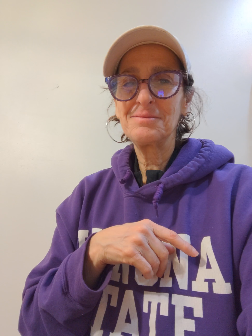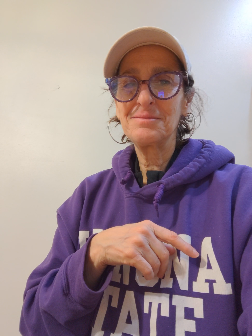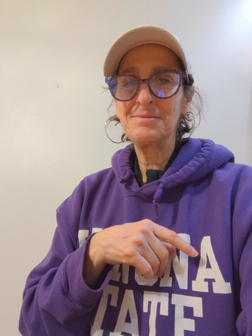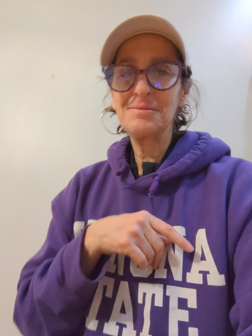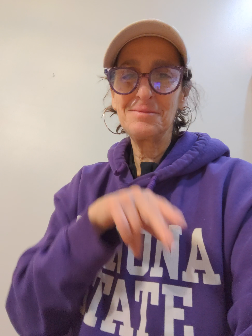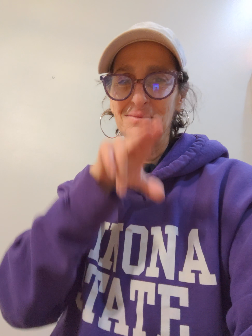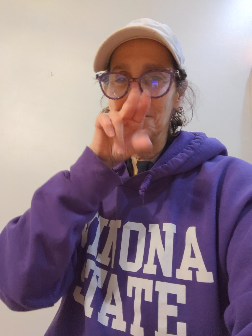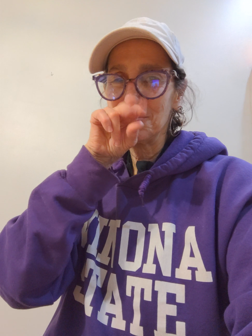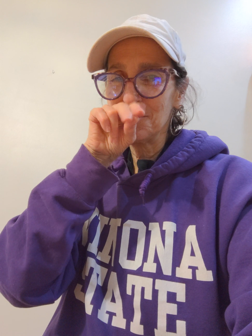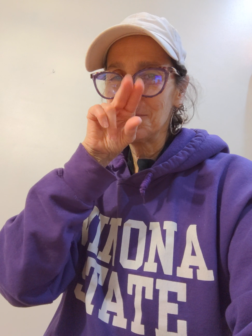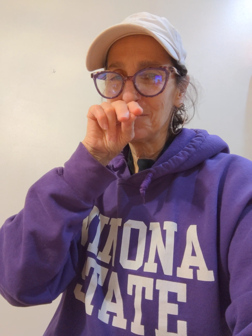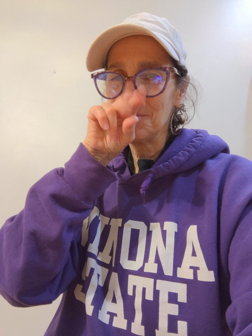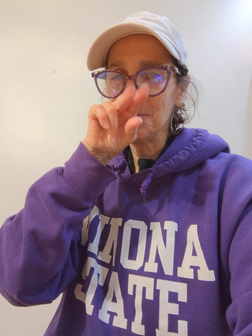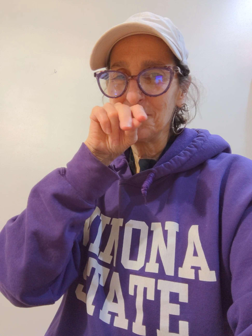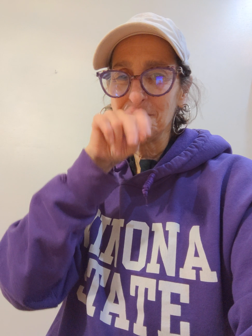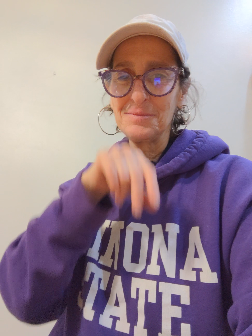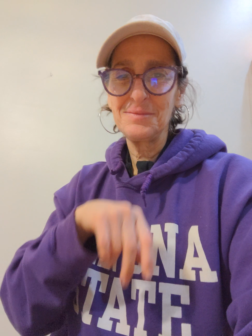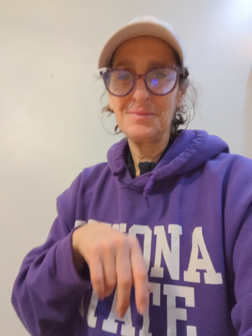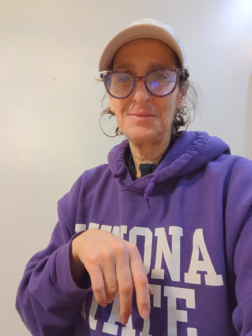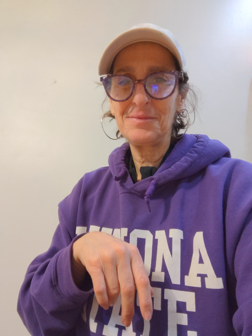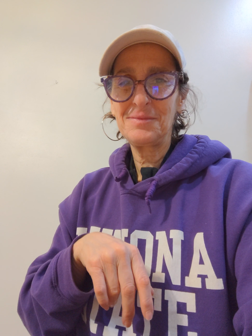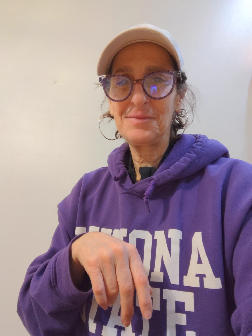duck